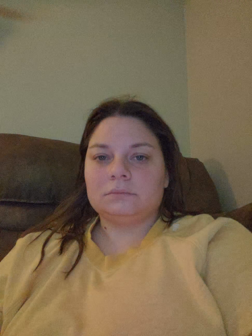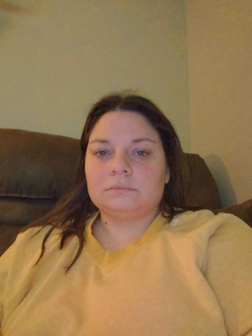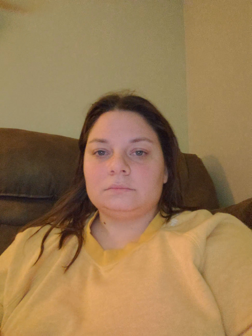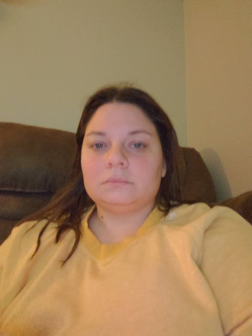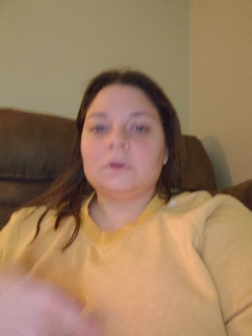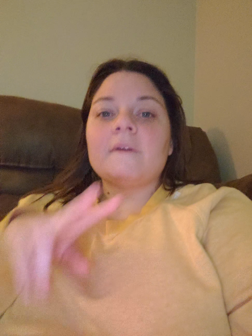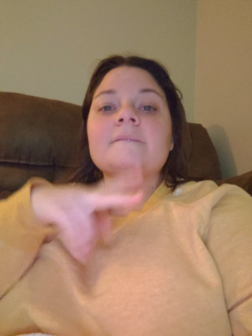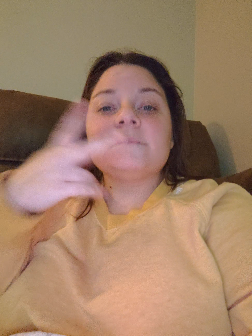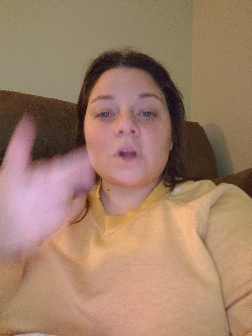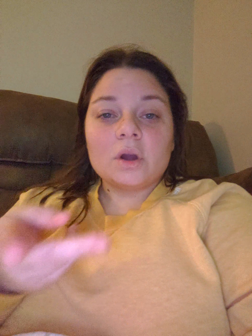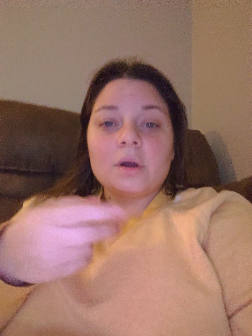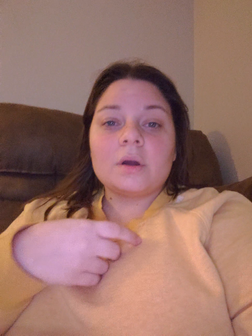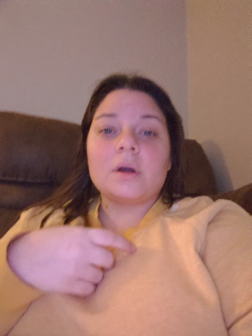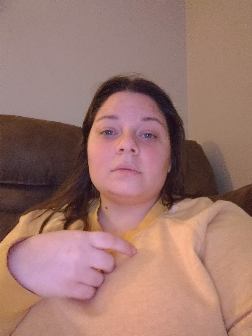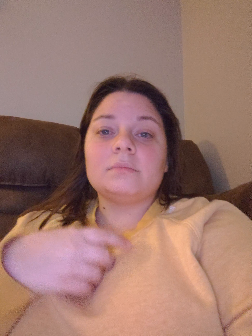fall